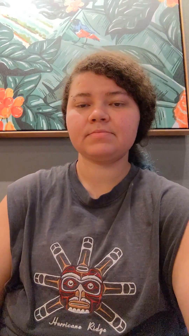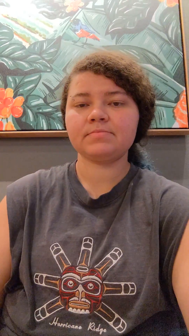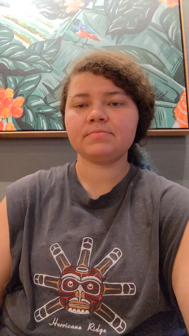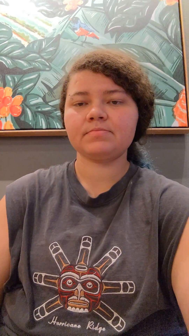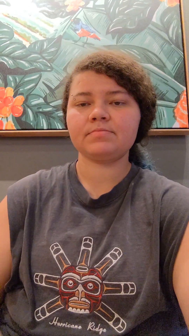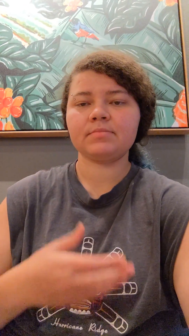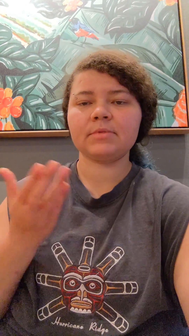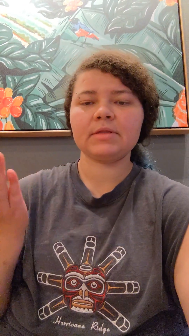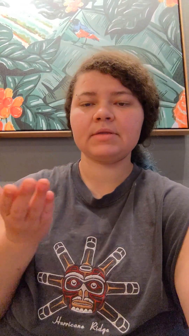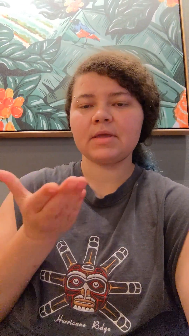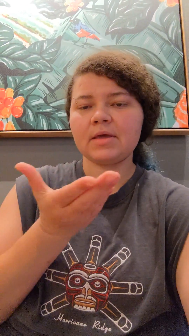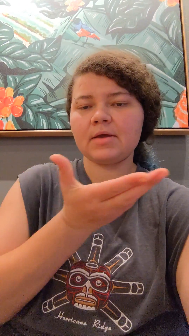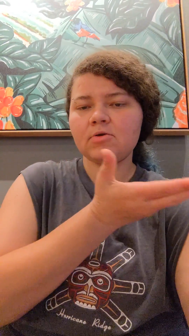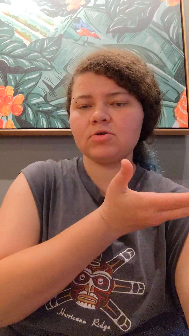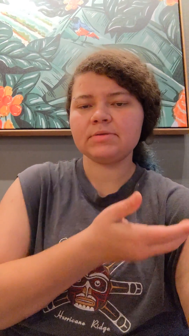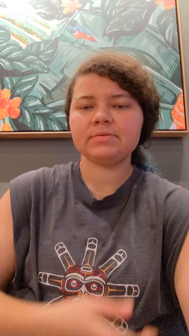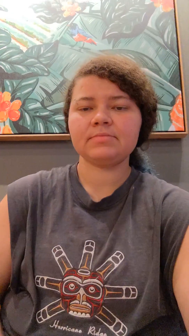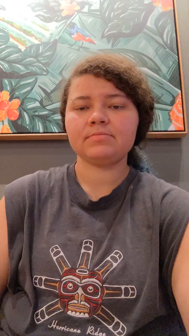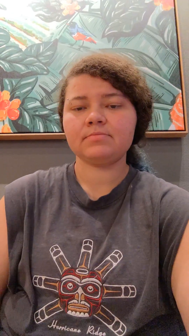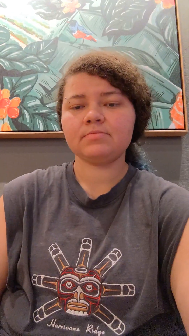carry